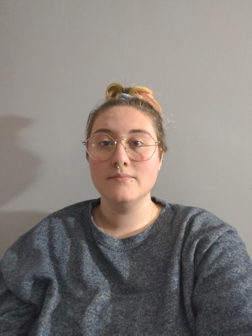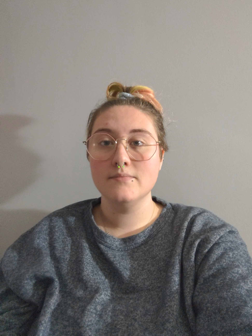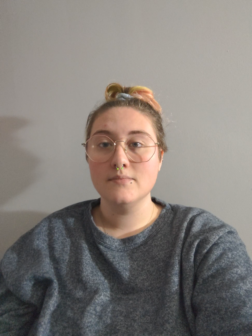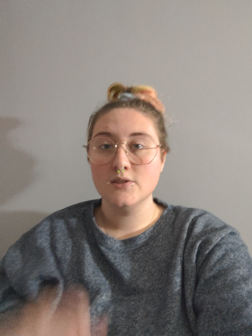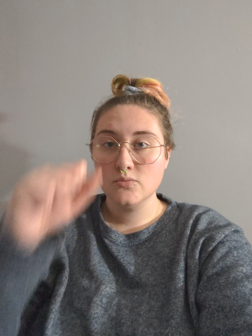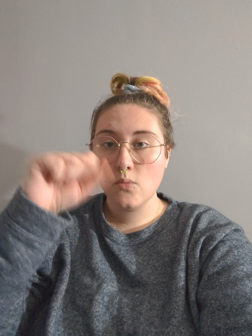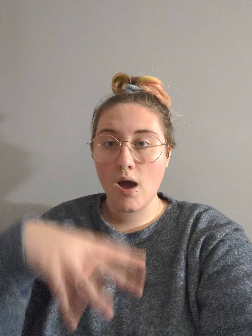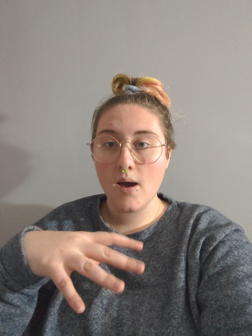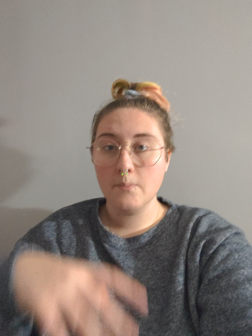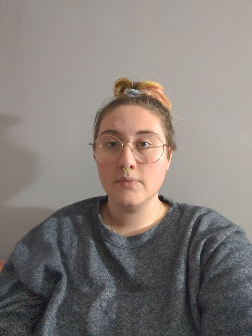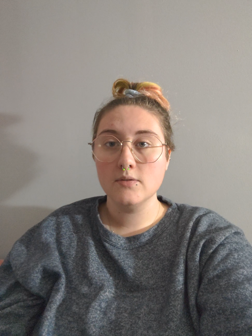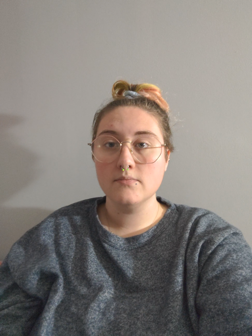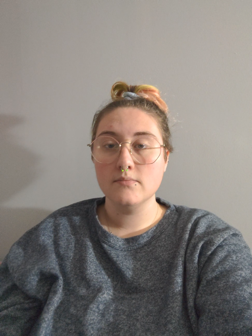drop